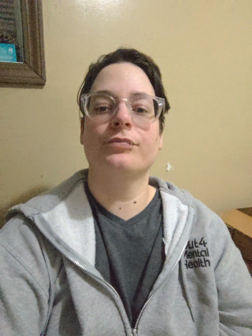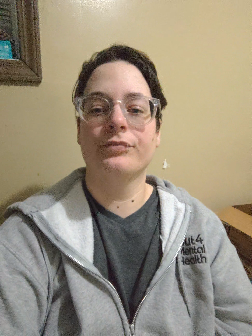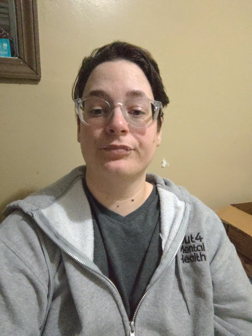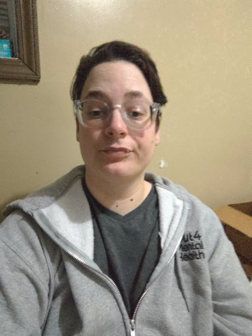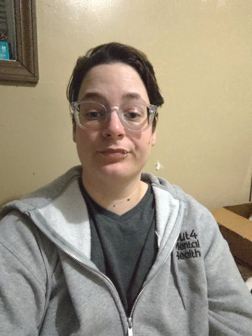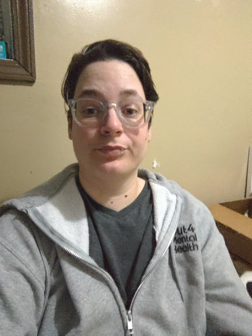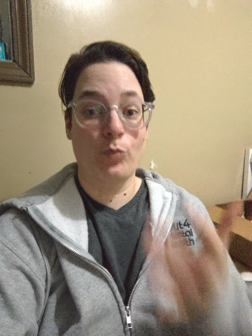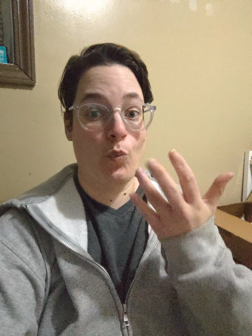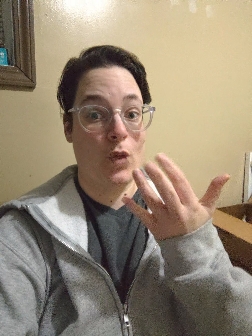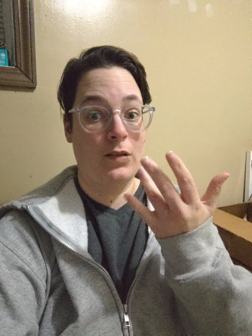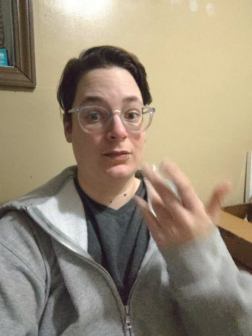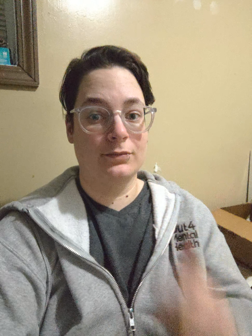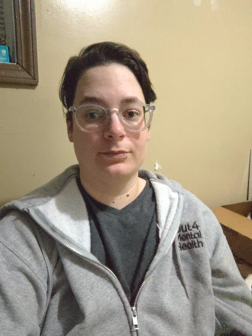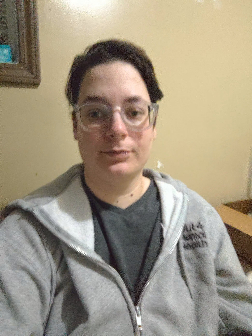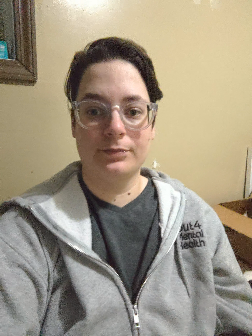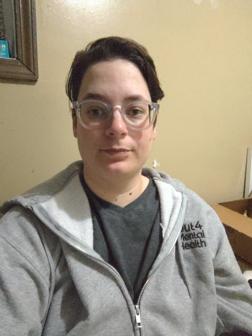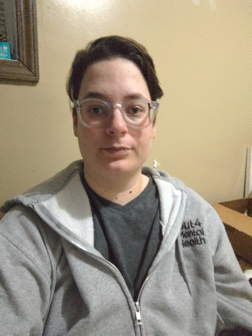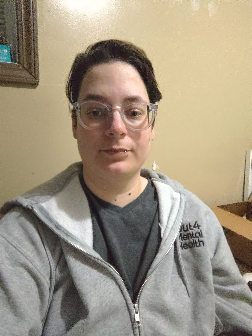wait